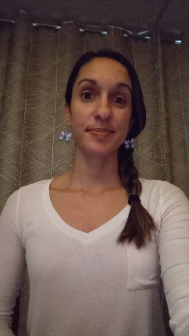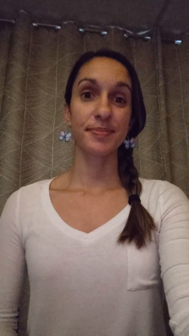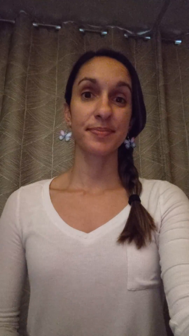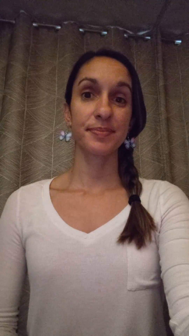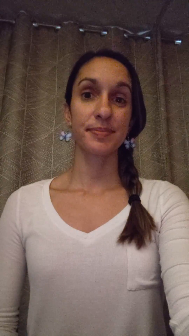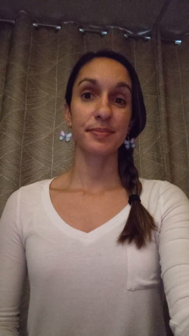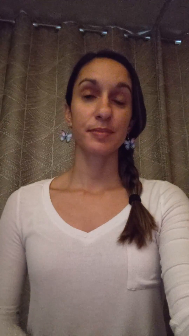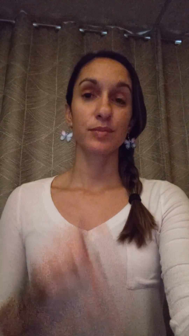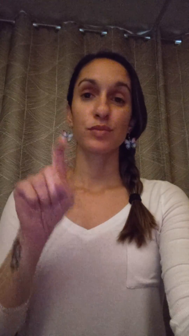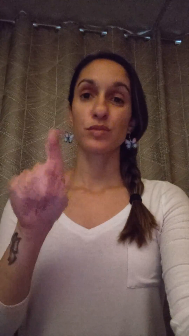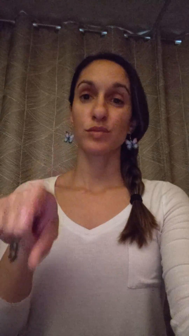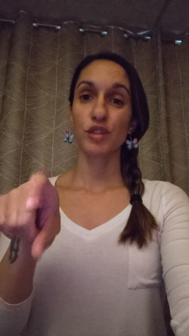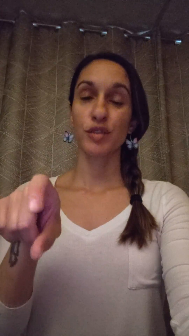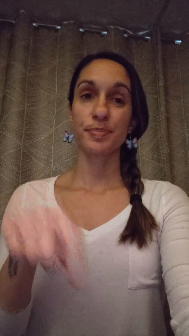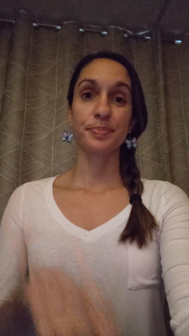should